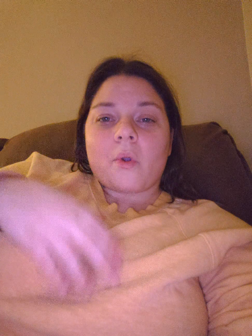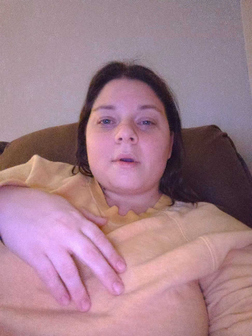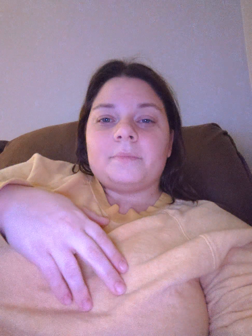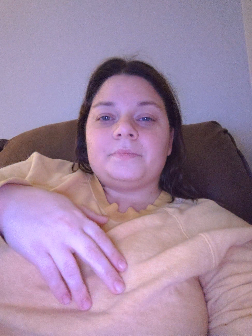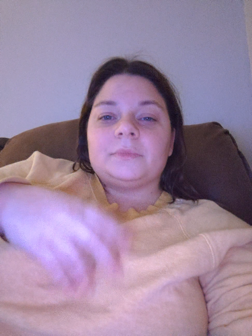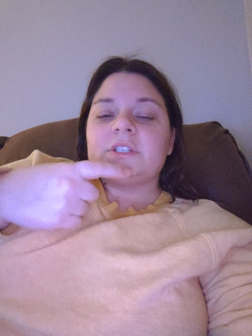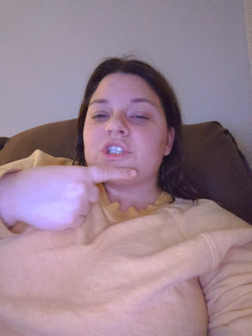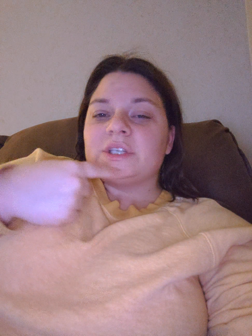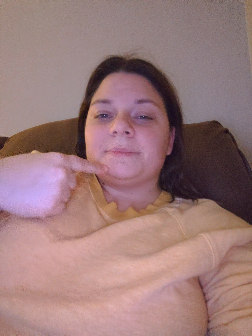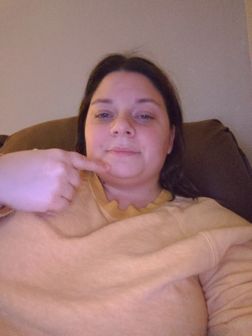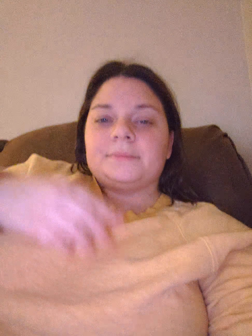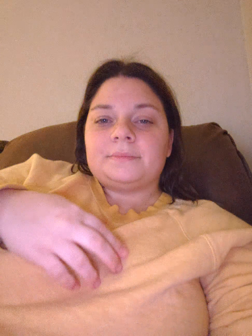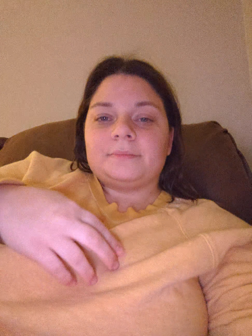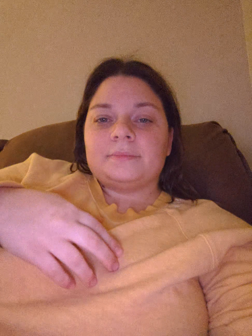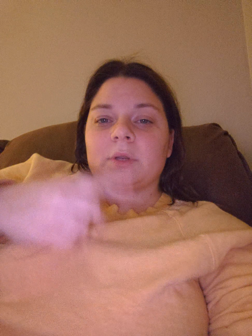chin